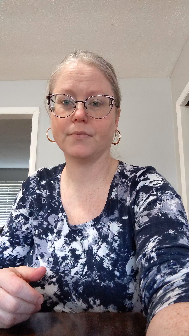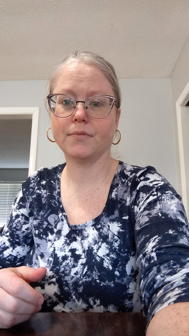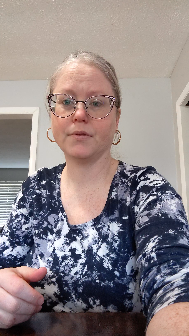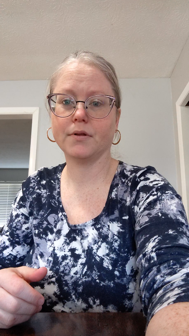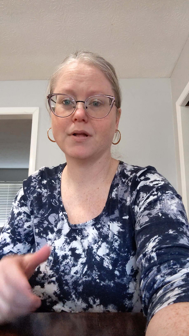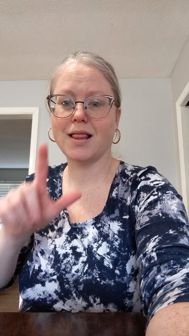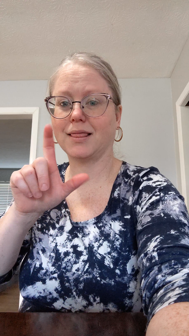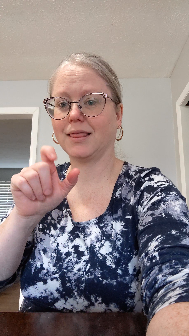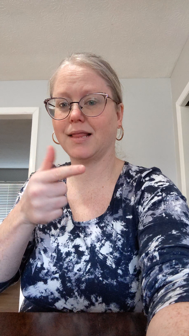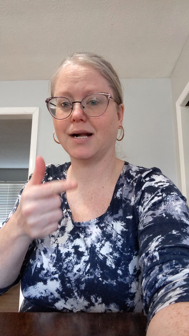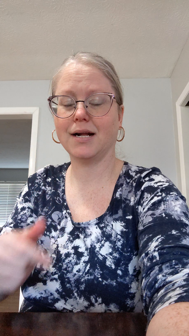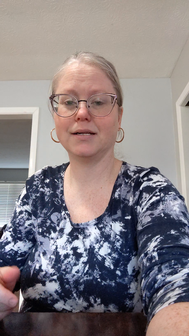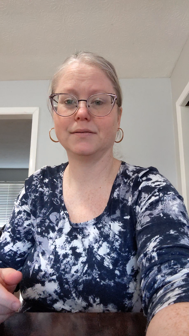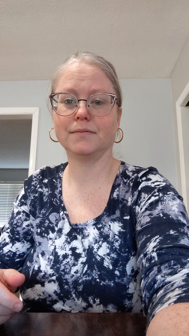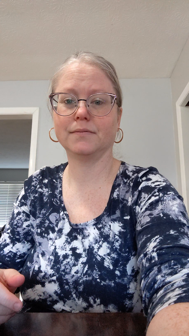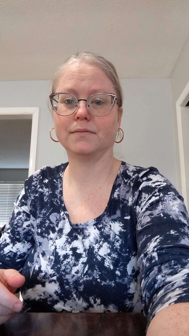leg